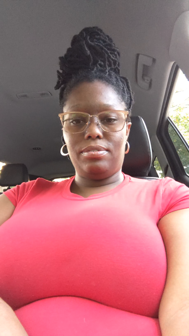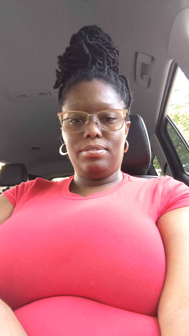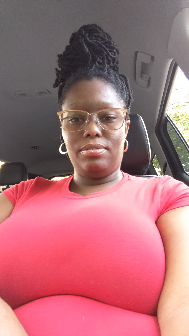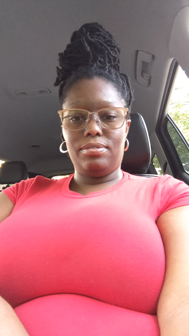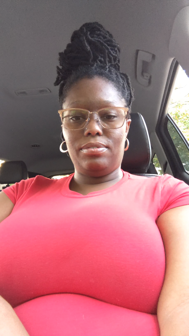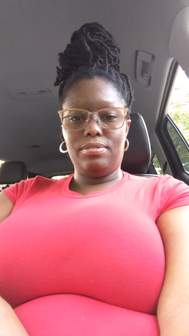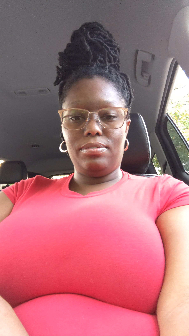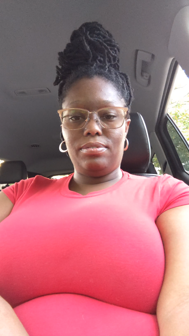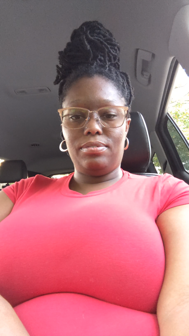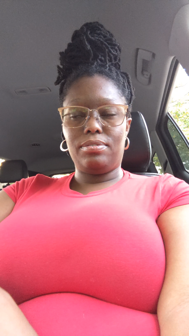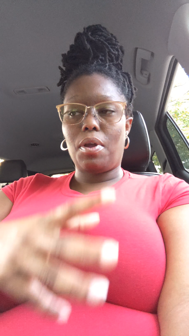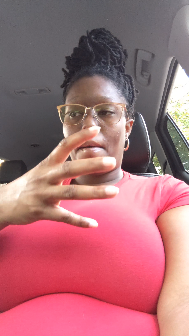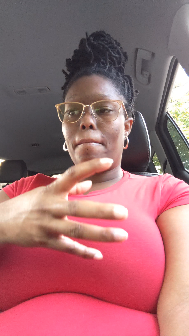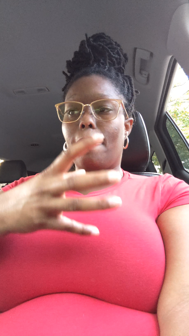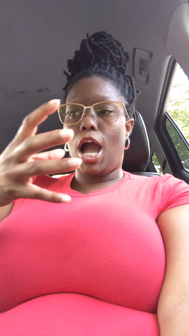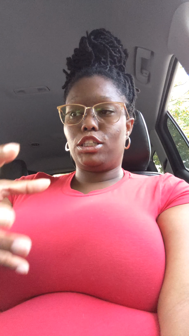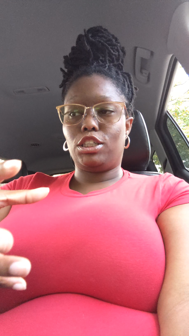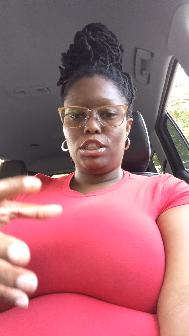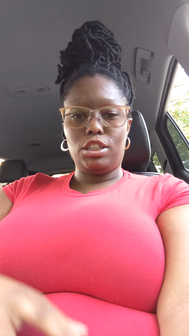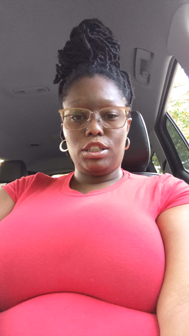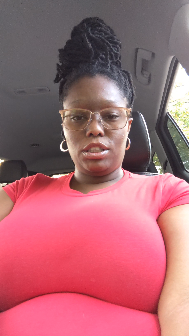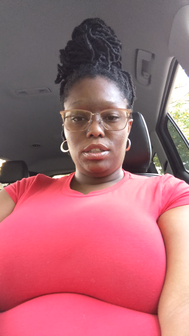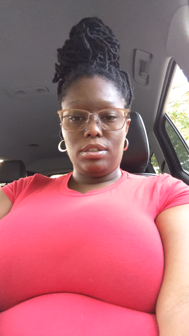much